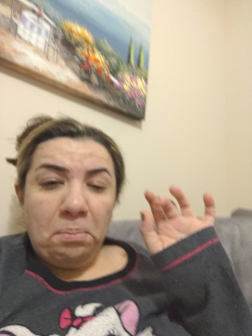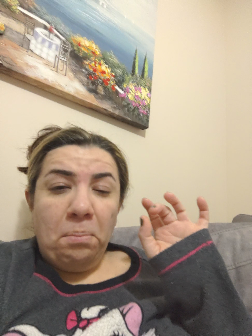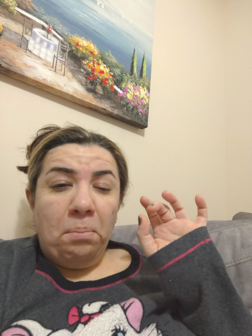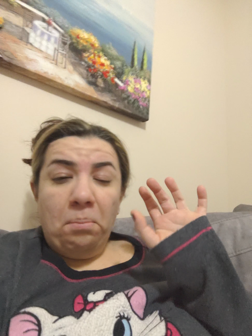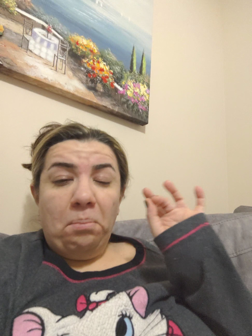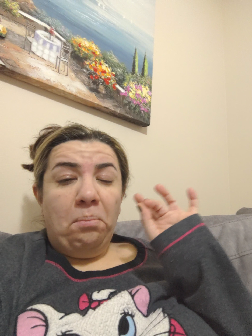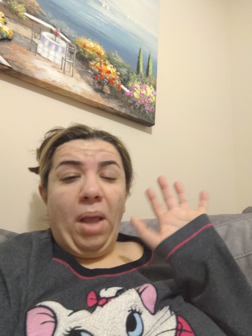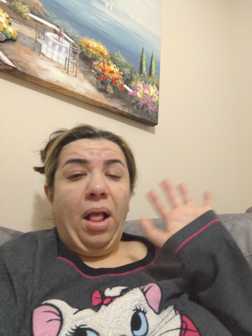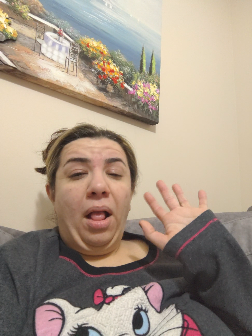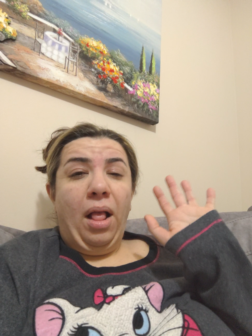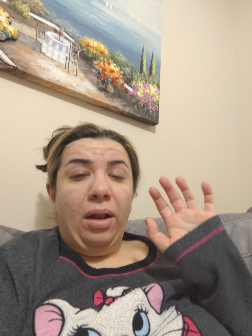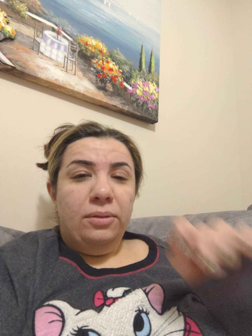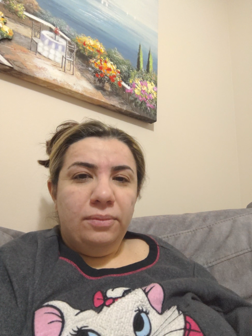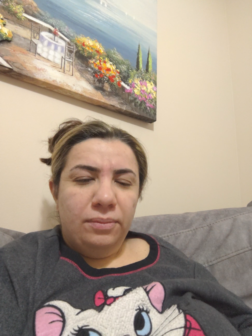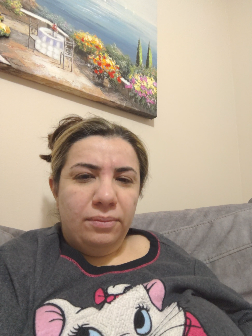yucky